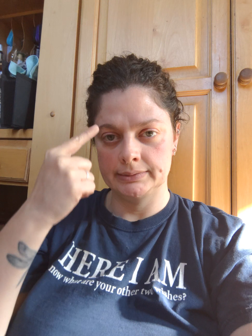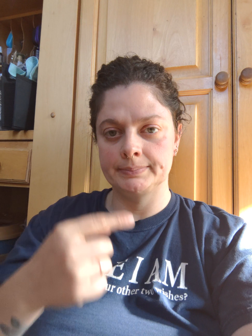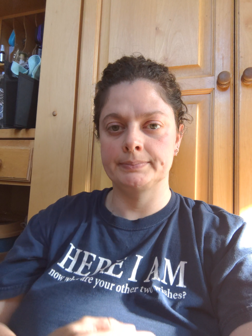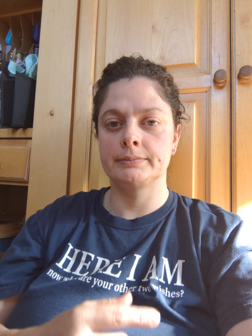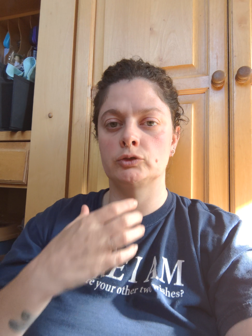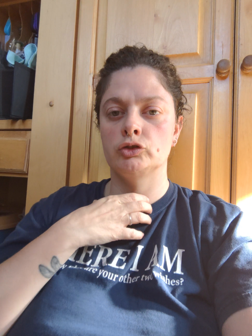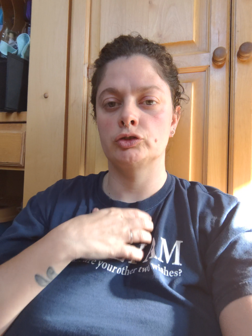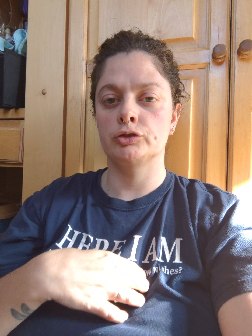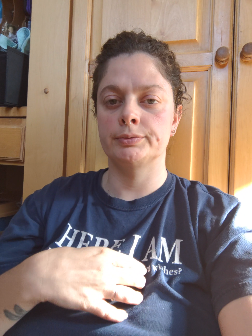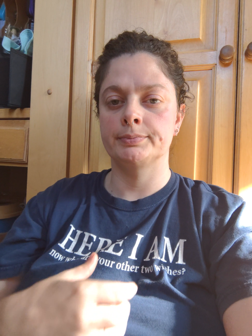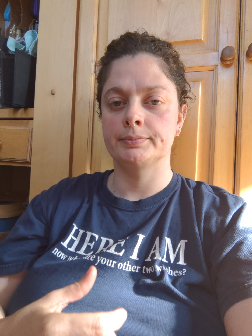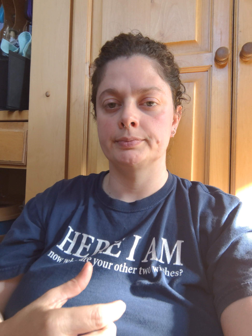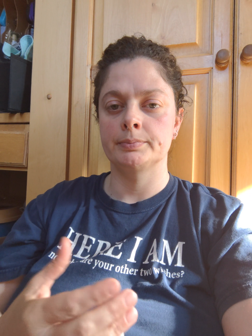hungry